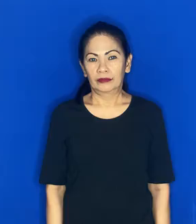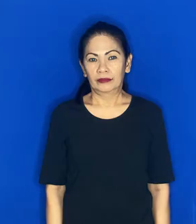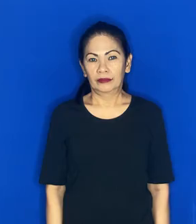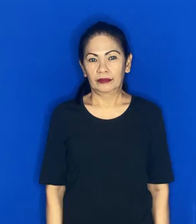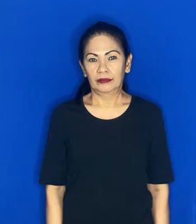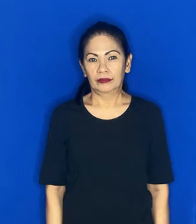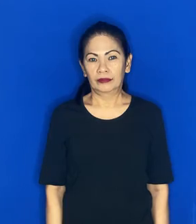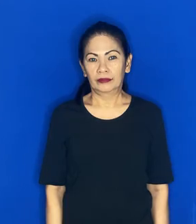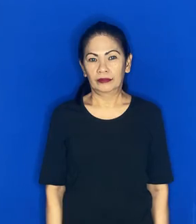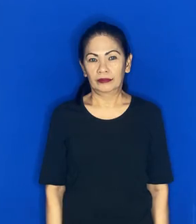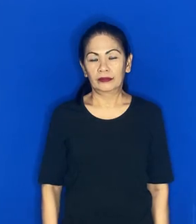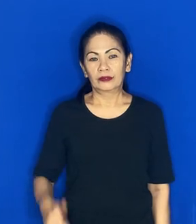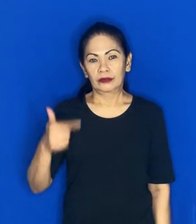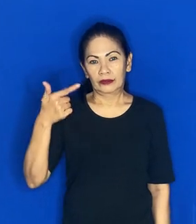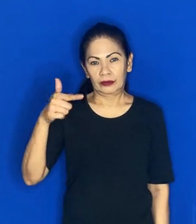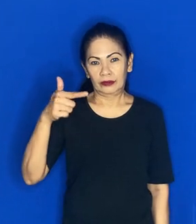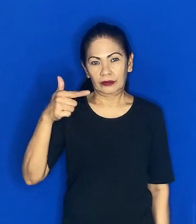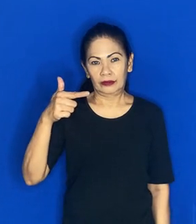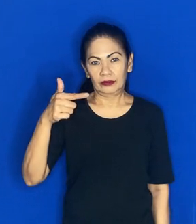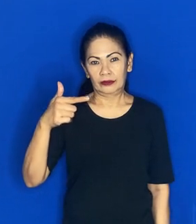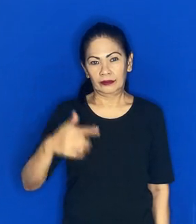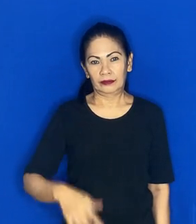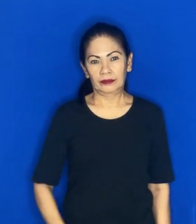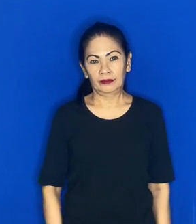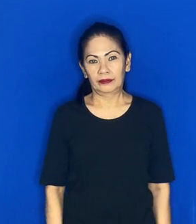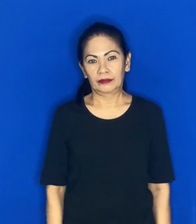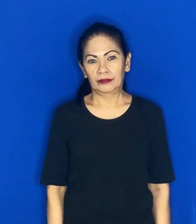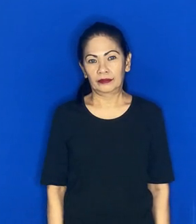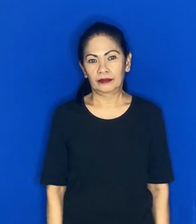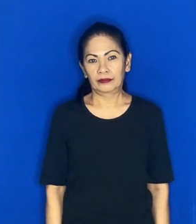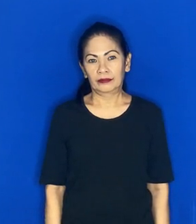green